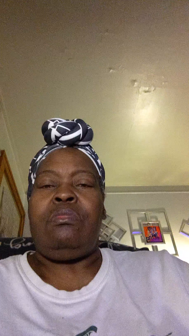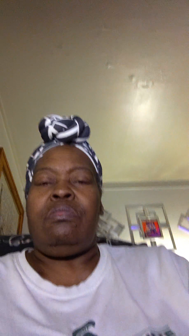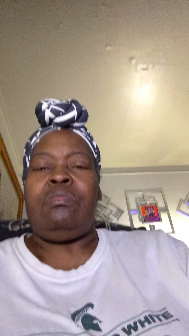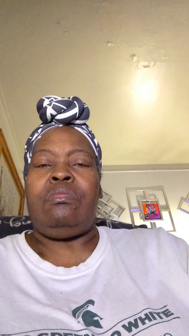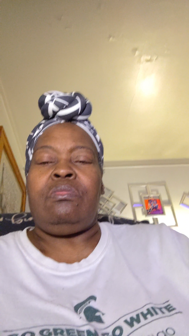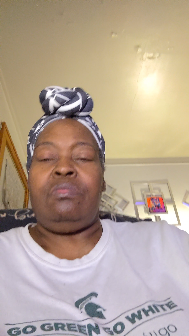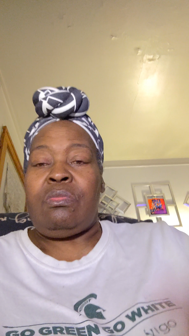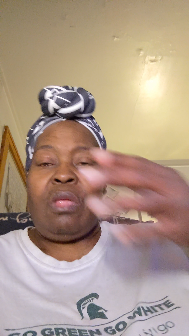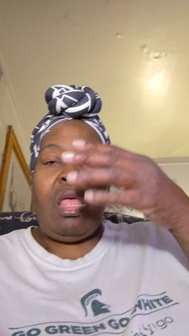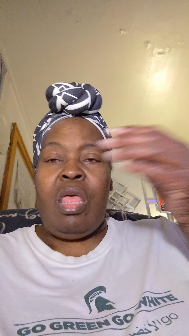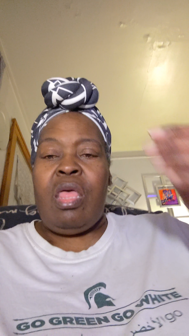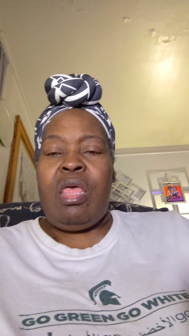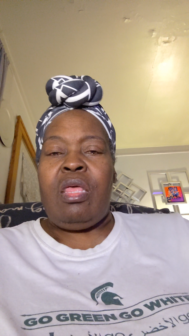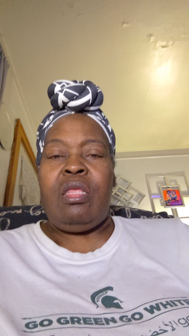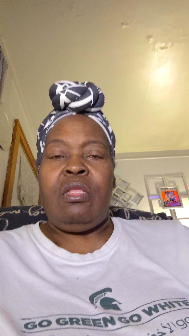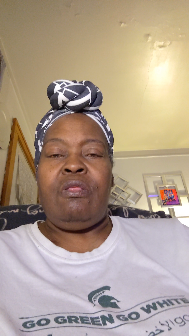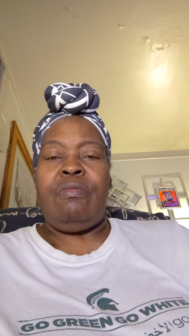and